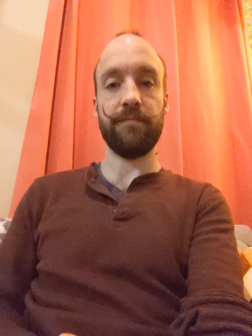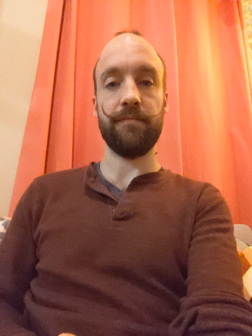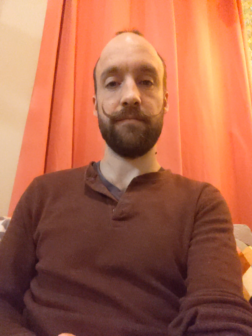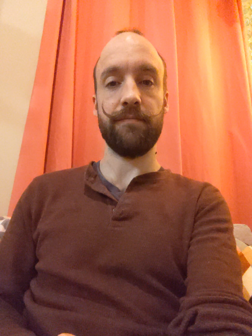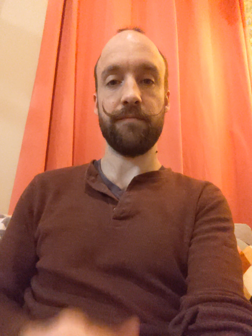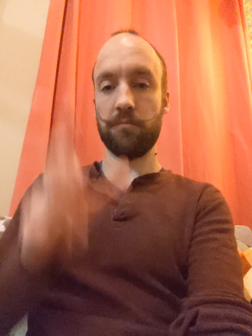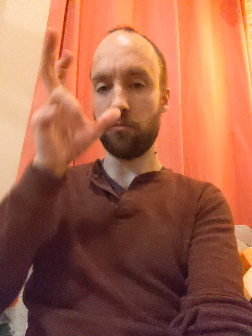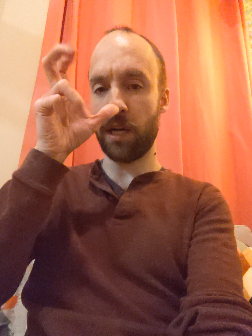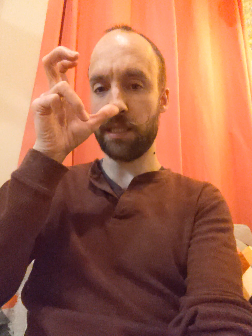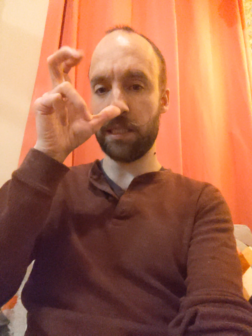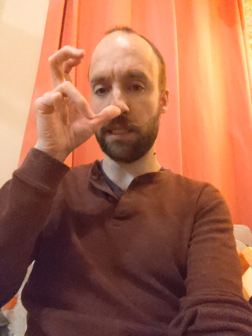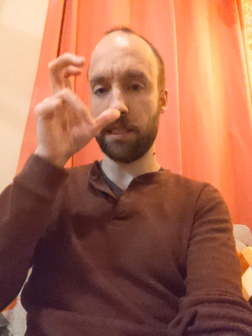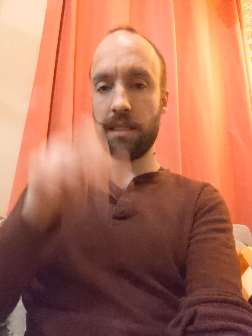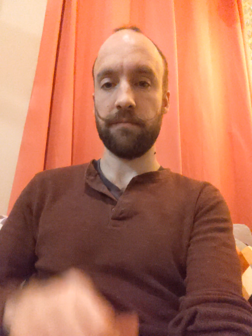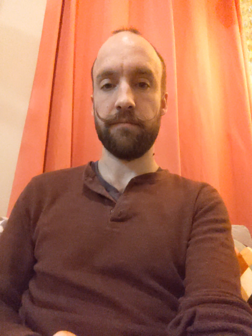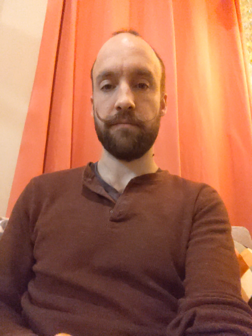bug